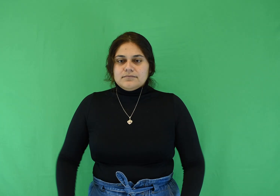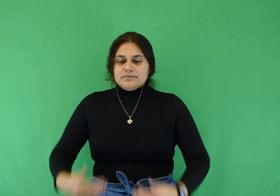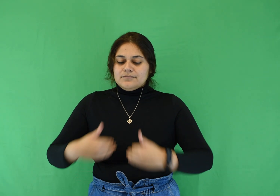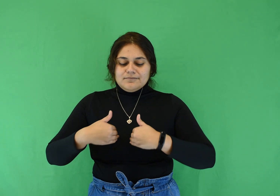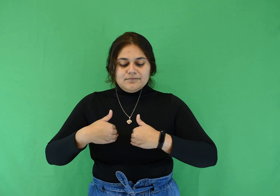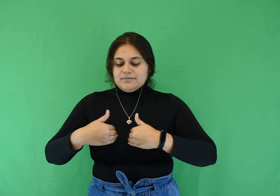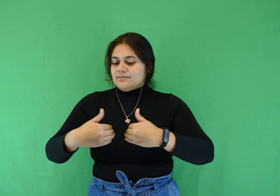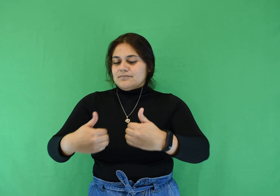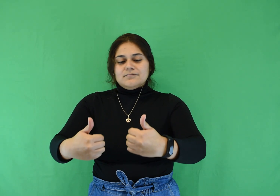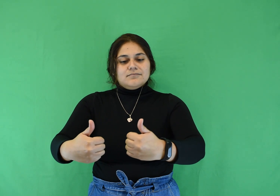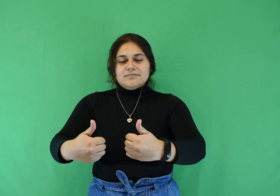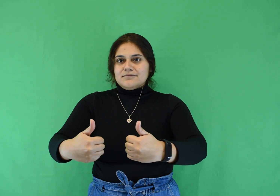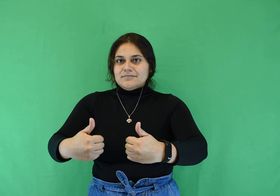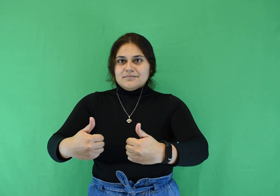no entender